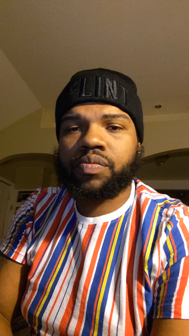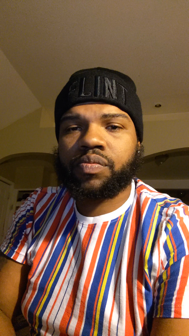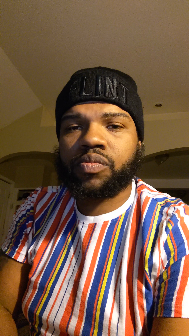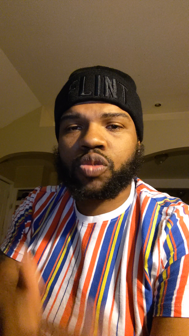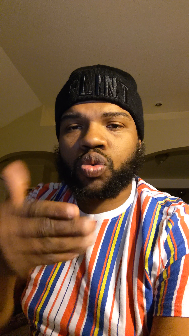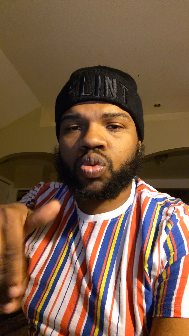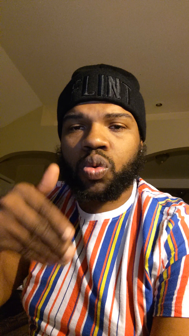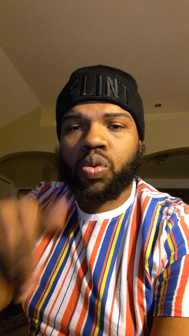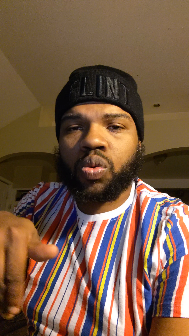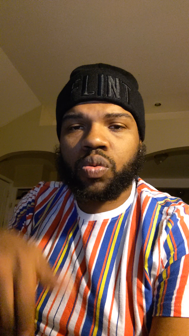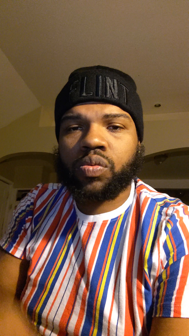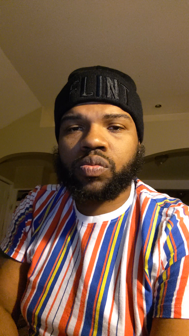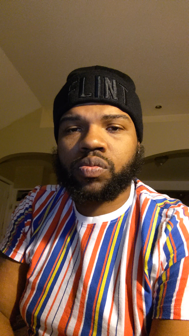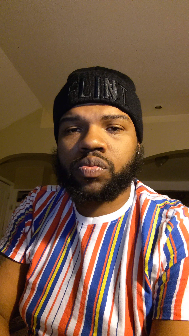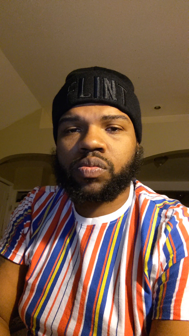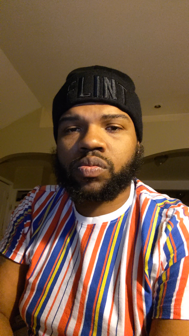shorts